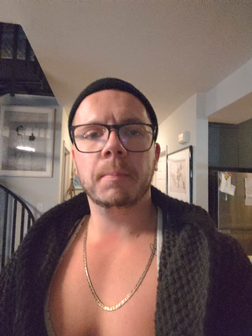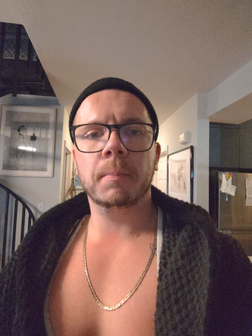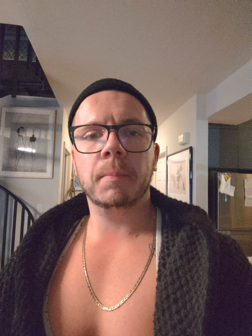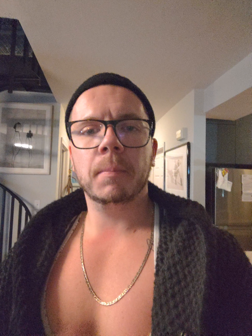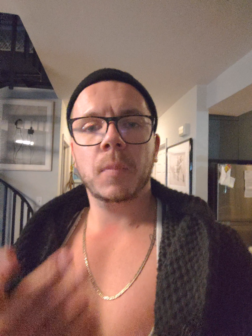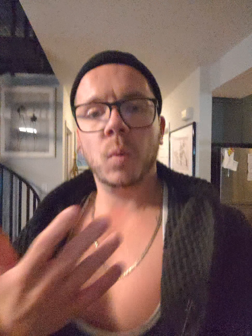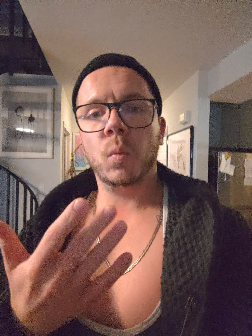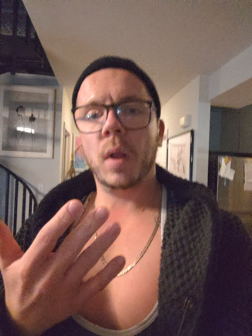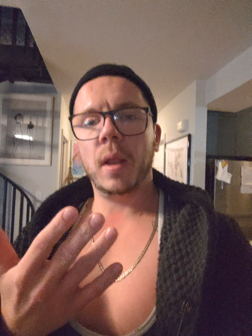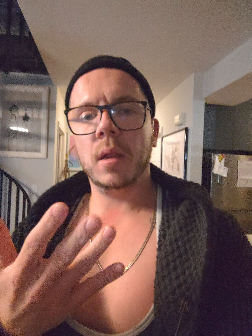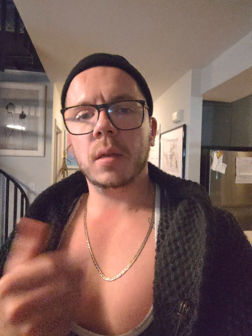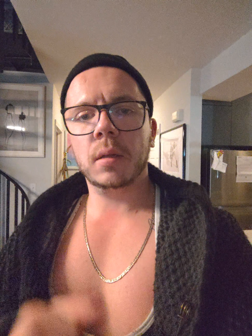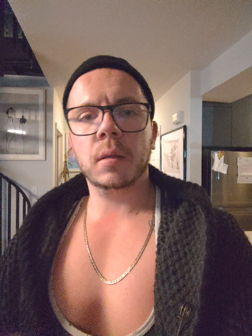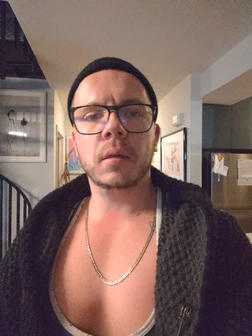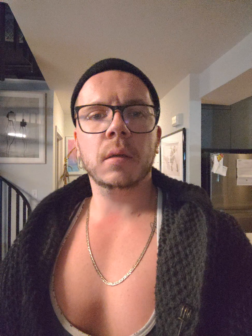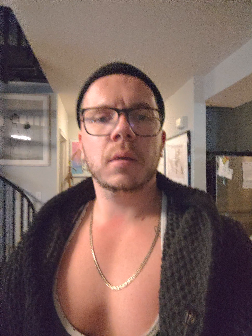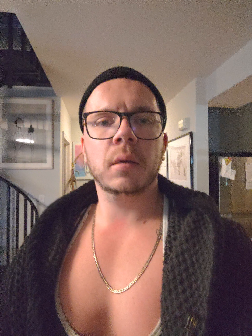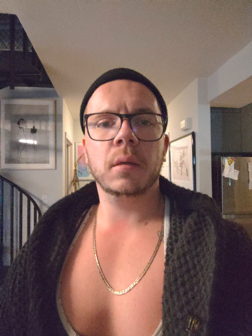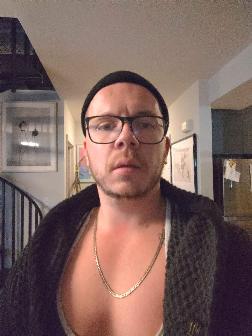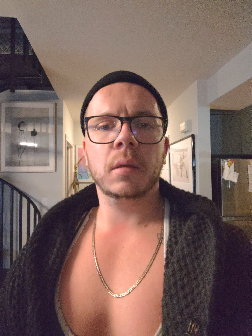wait